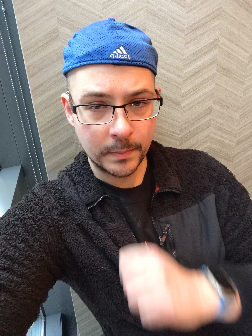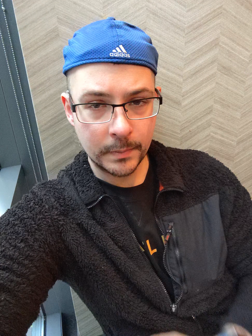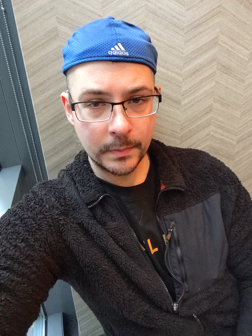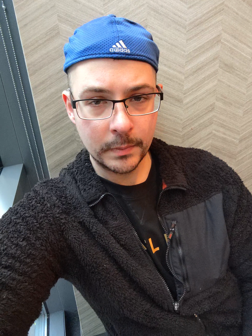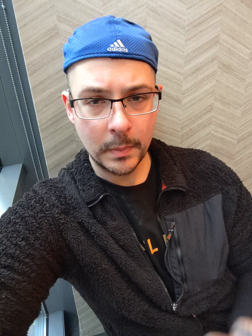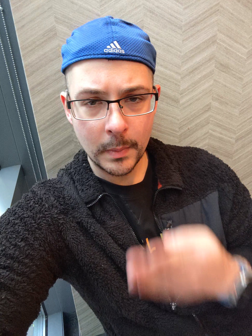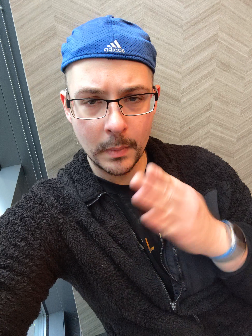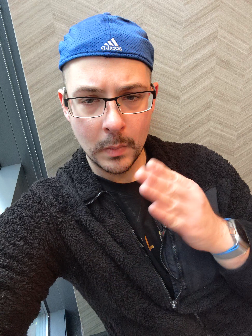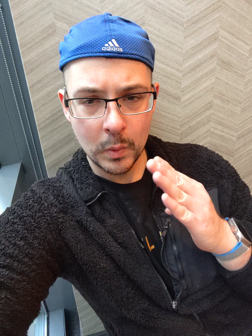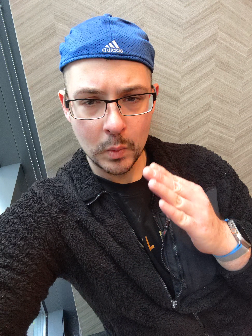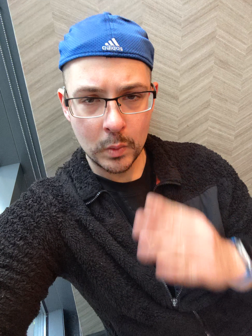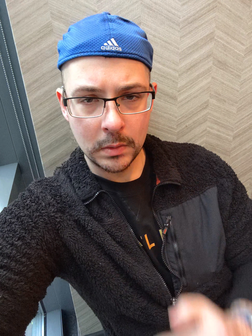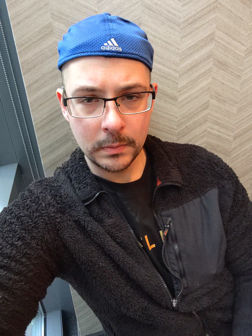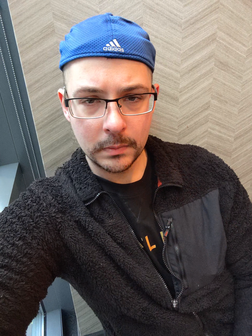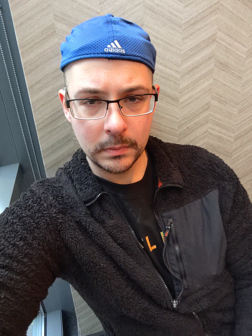blue